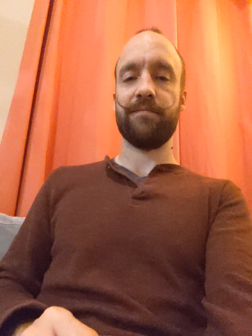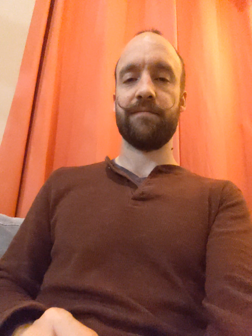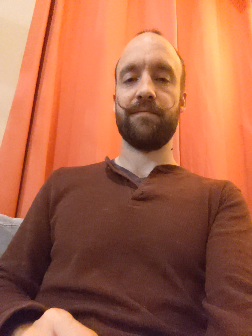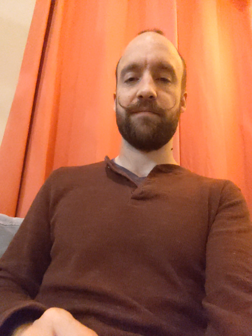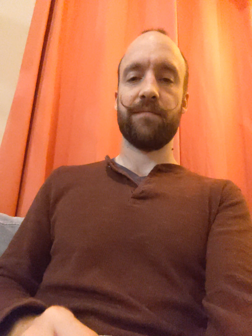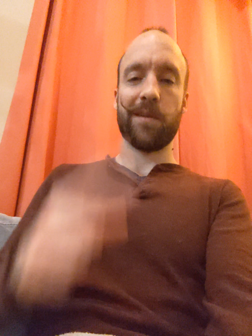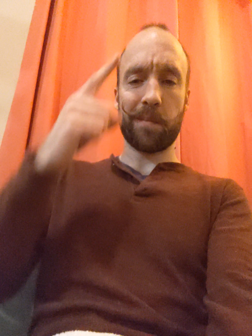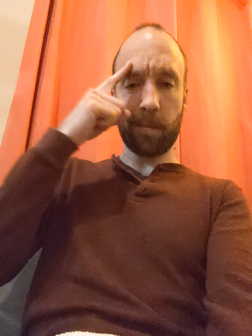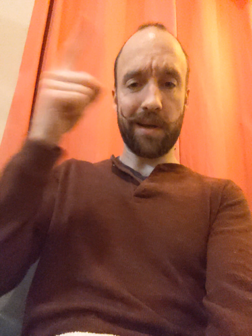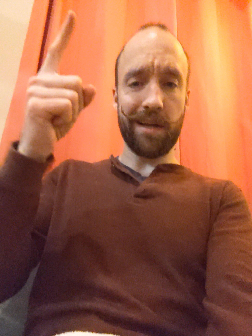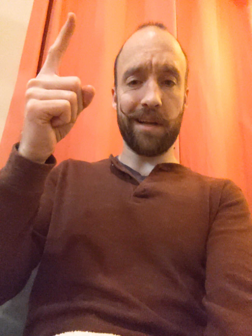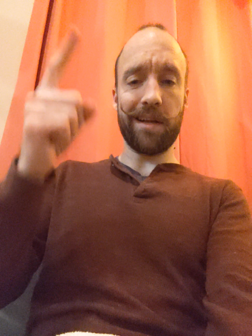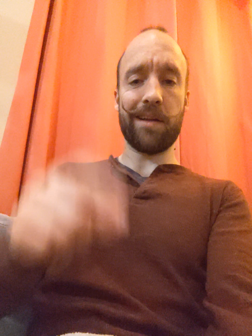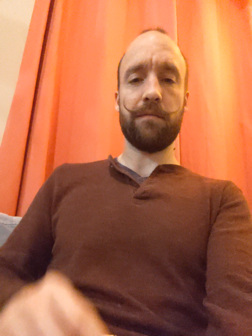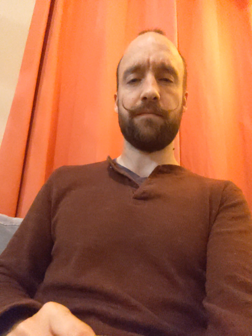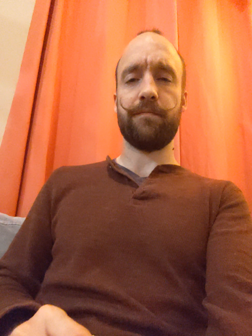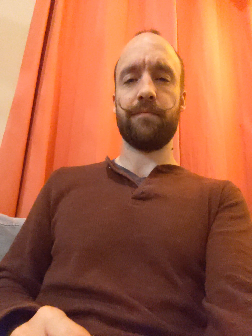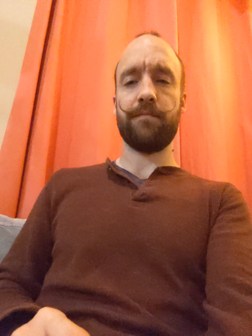penny